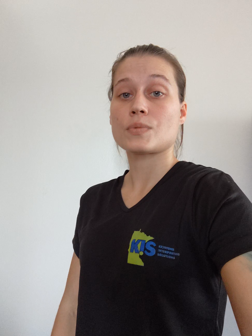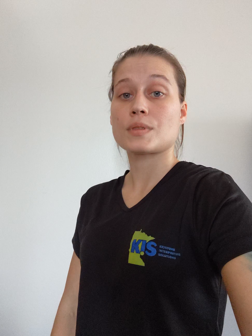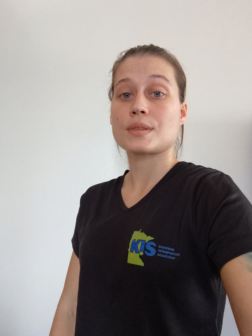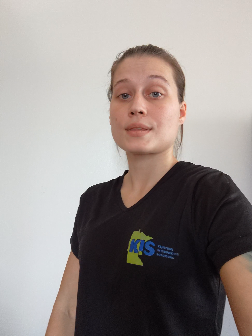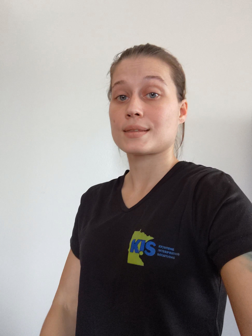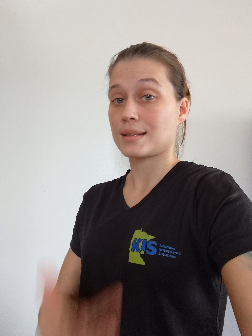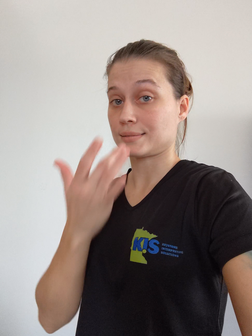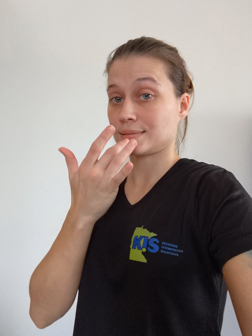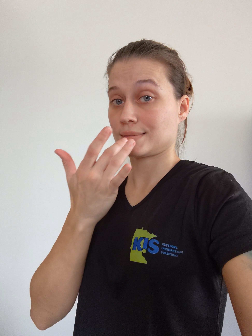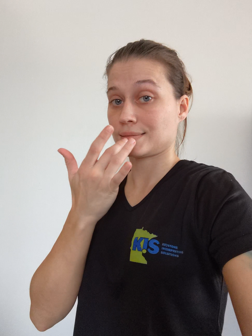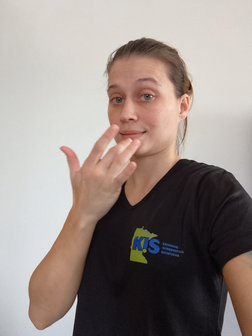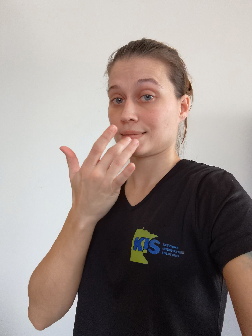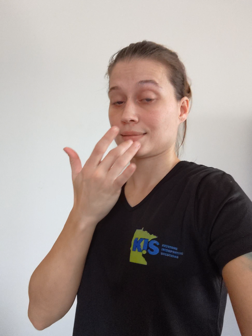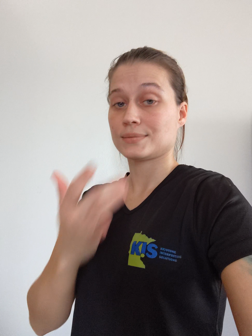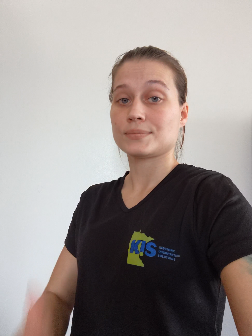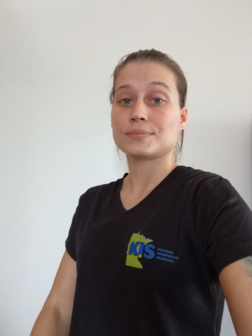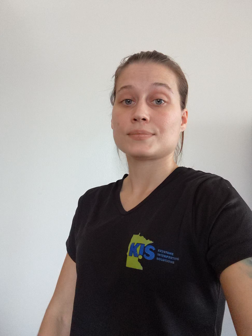taste